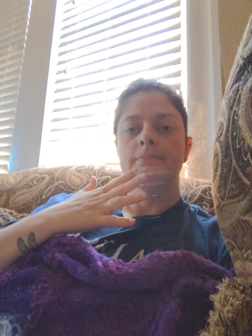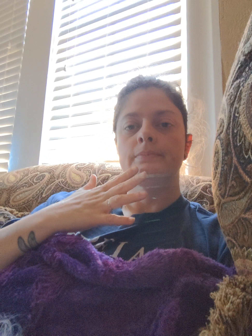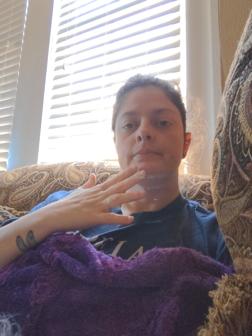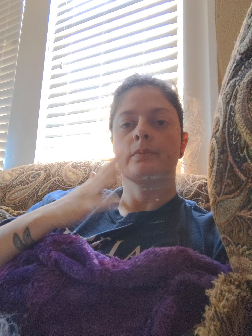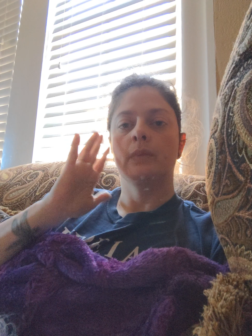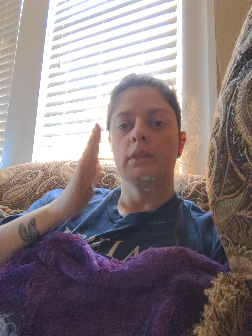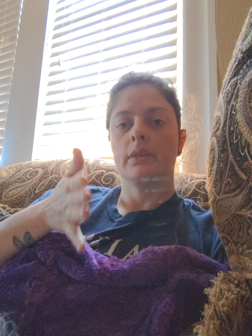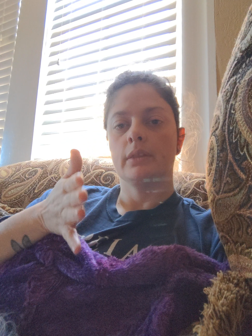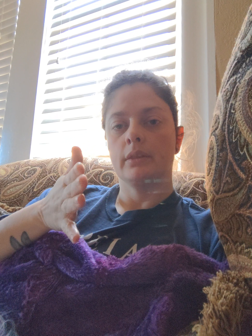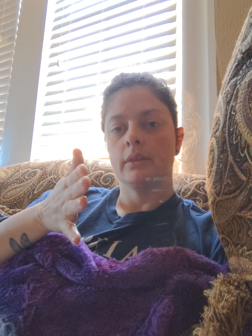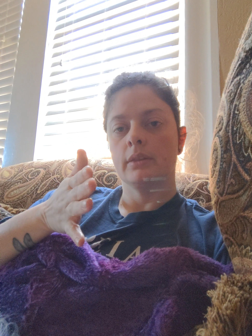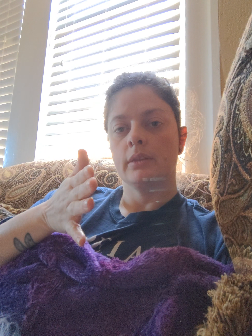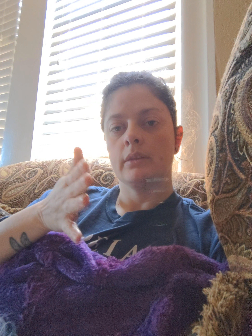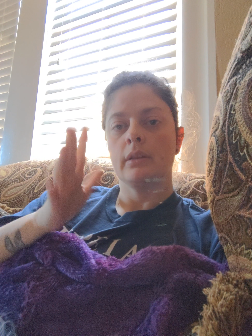will